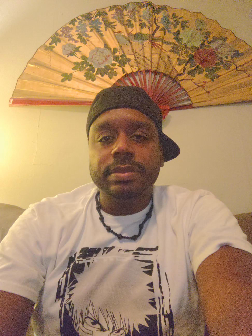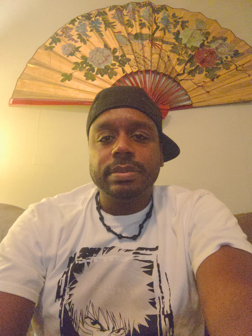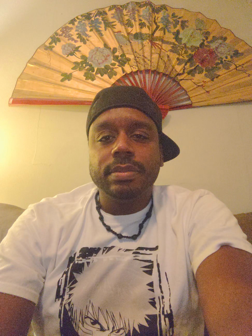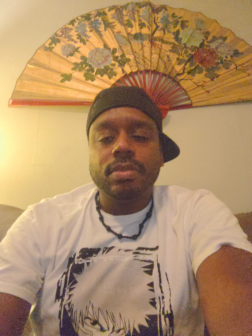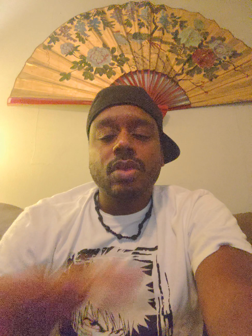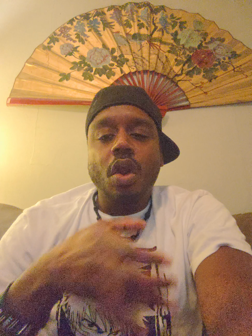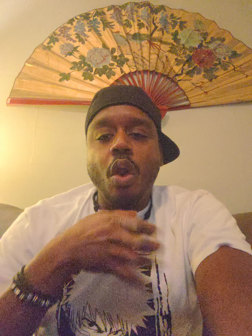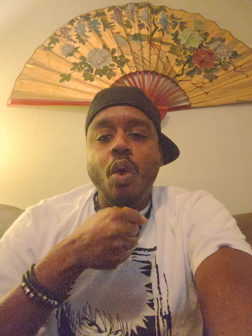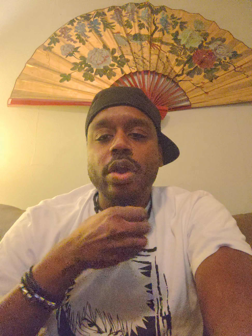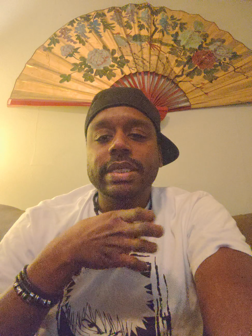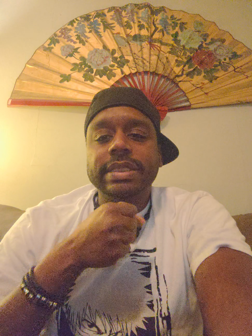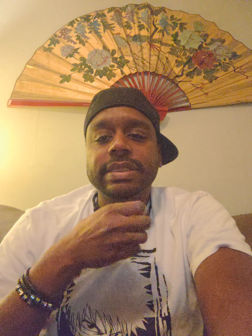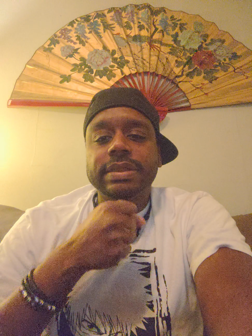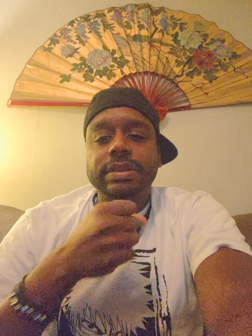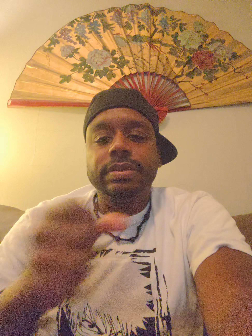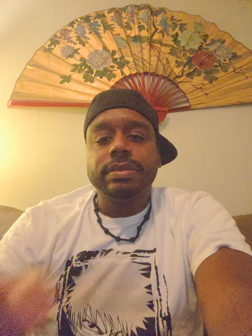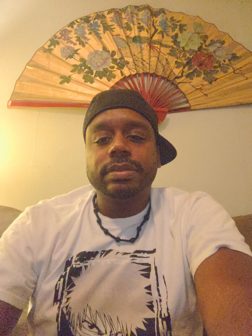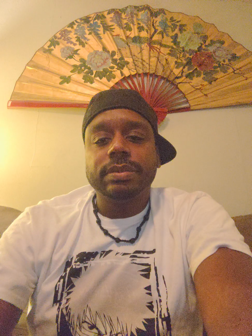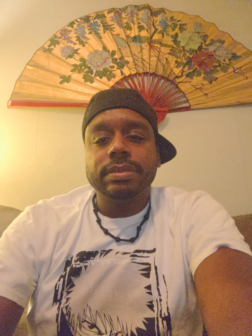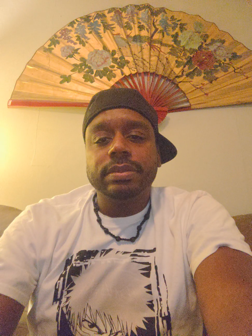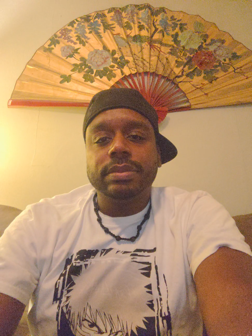orange